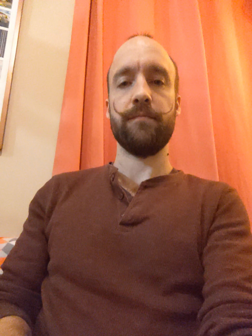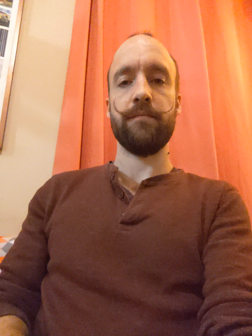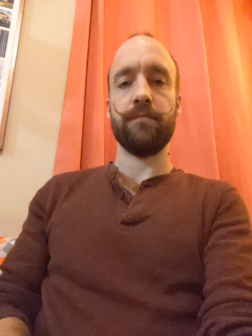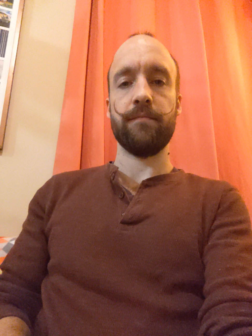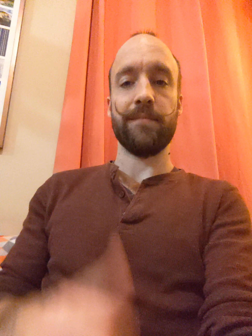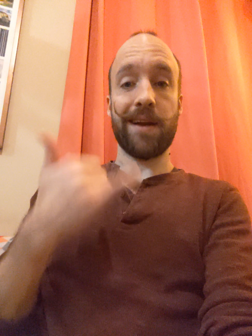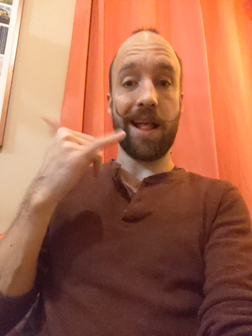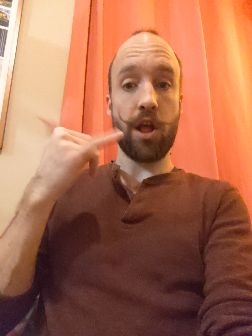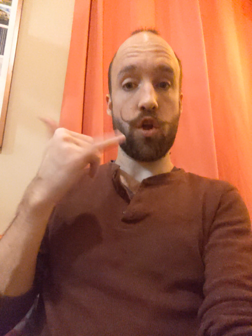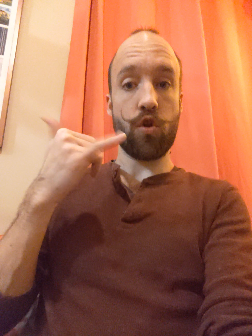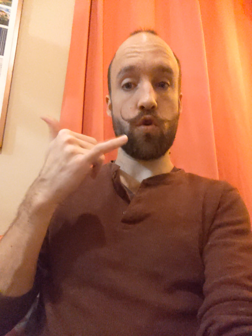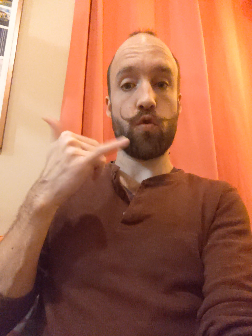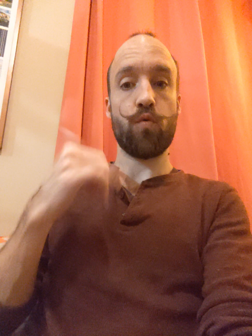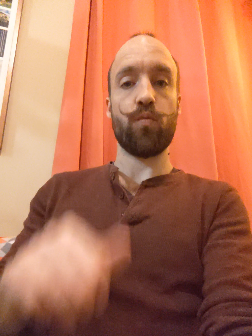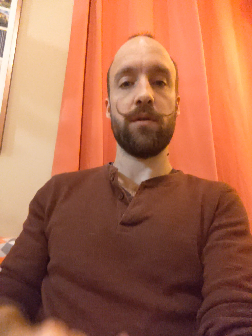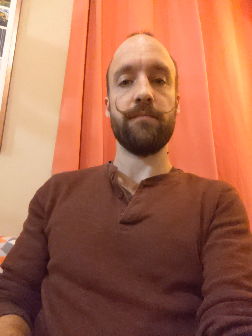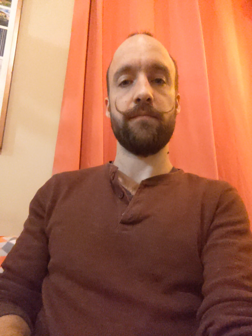yellow